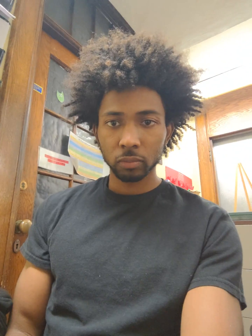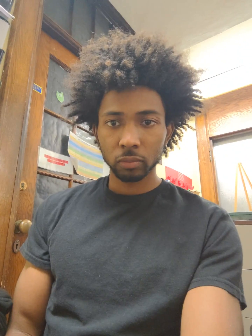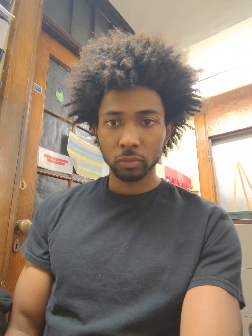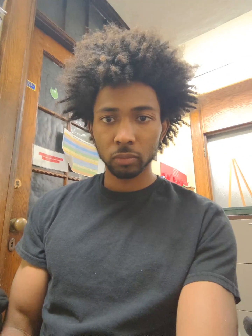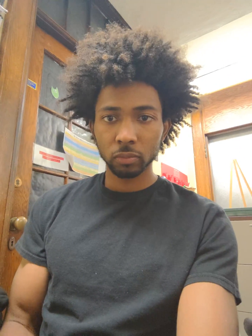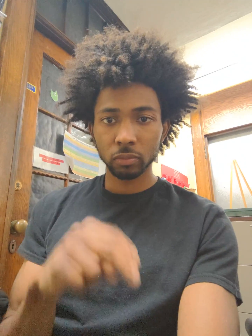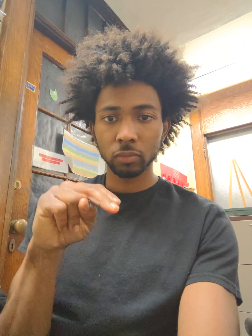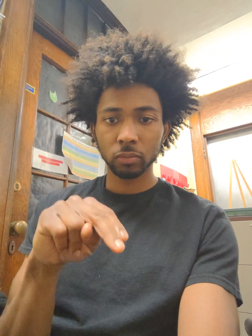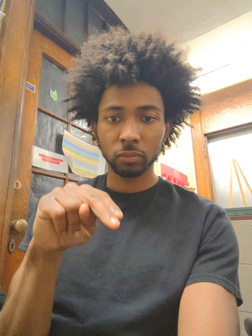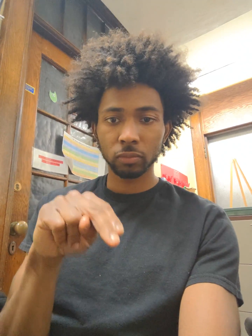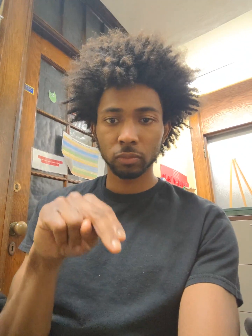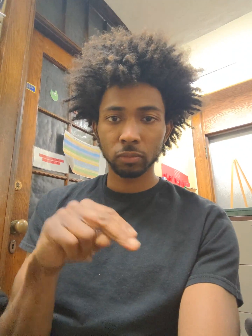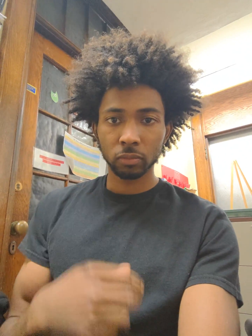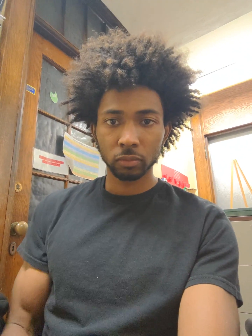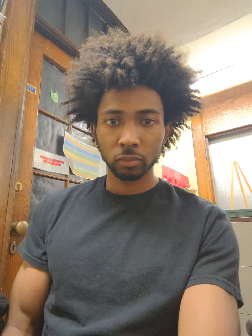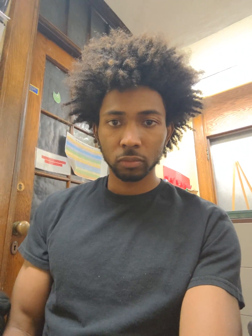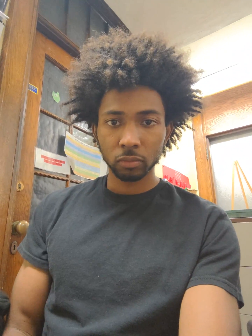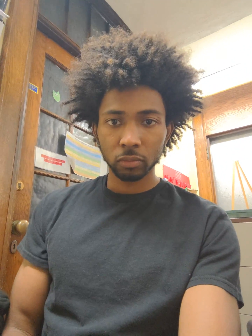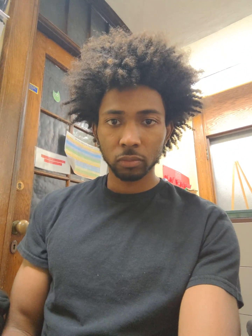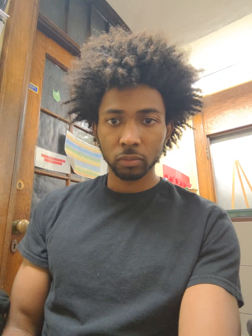nurse